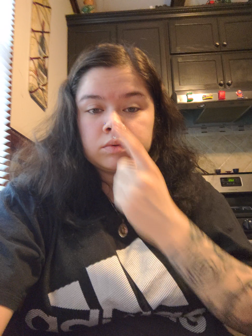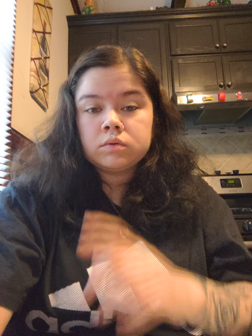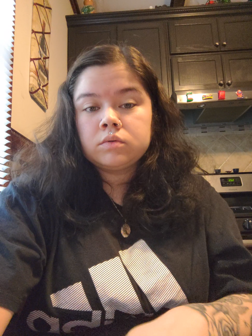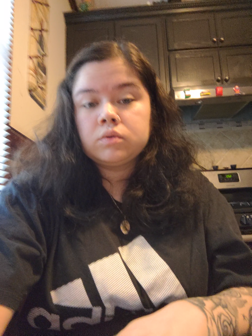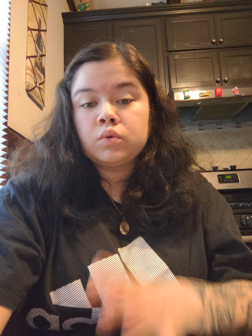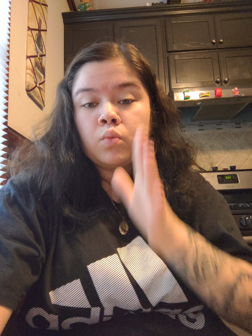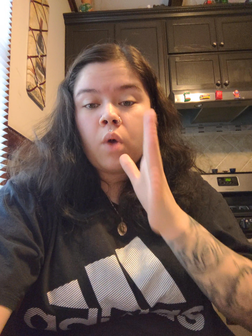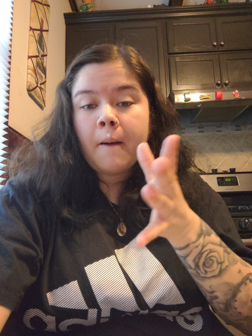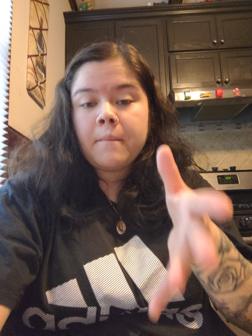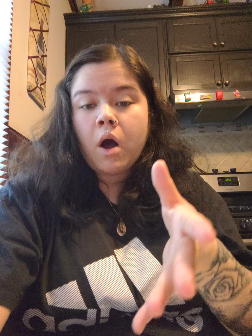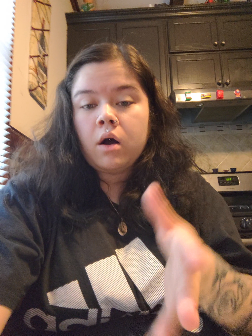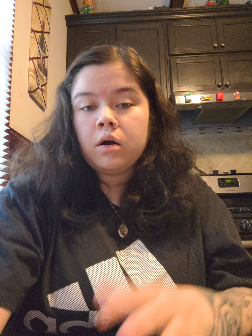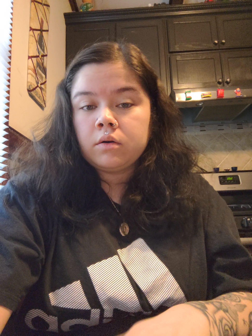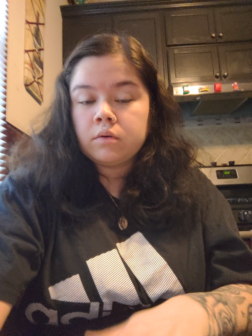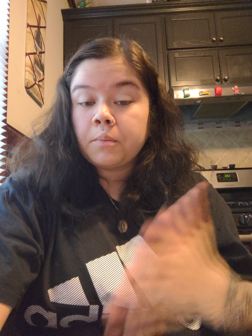grandma